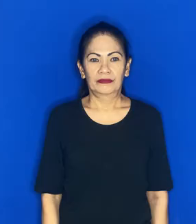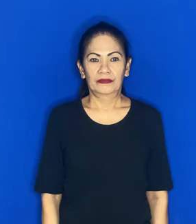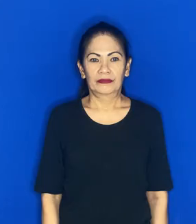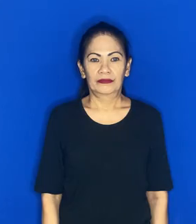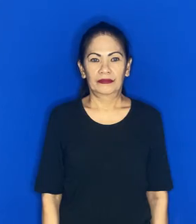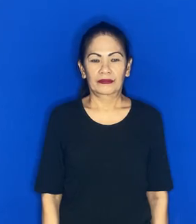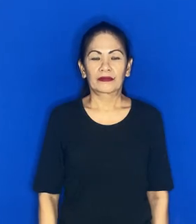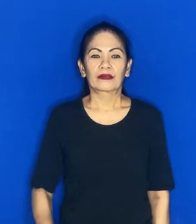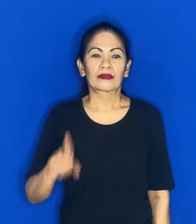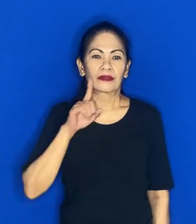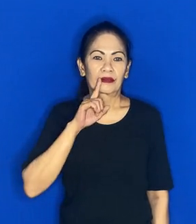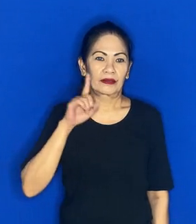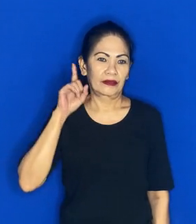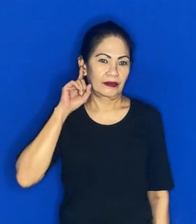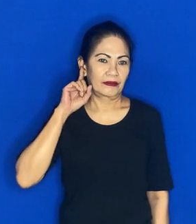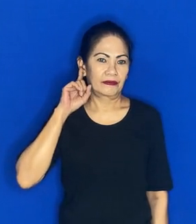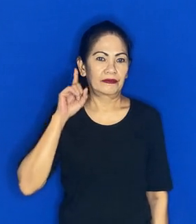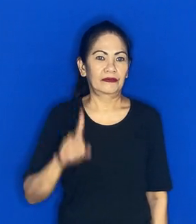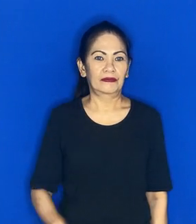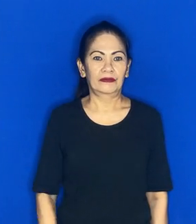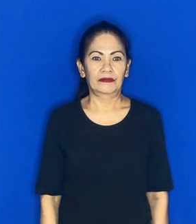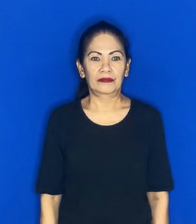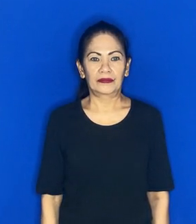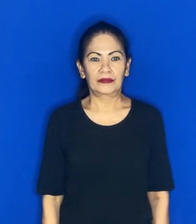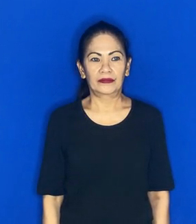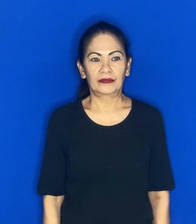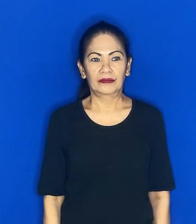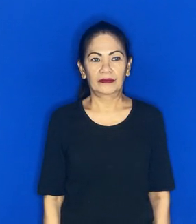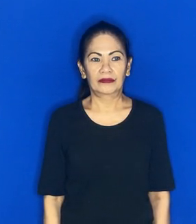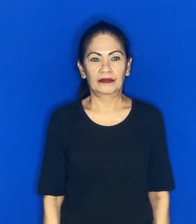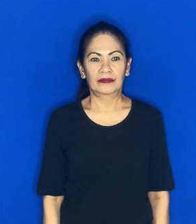deaf